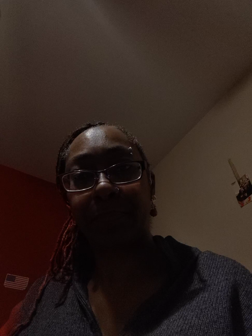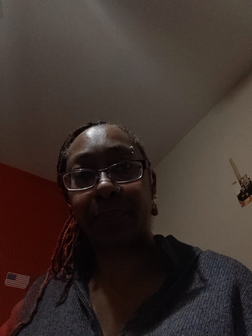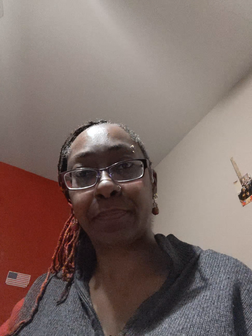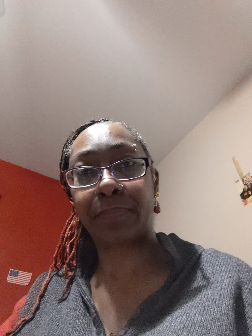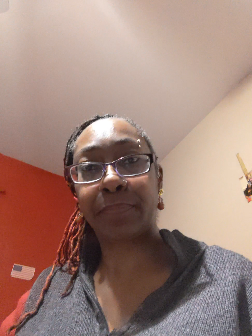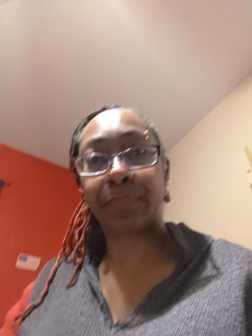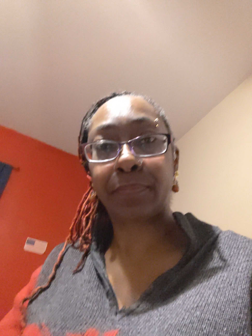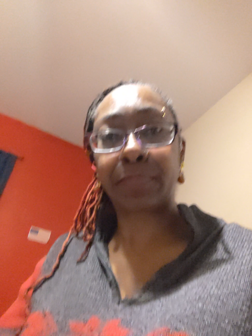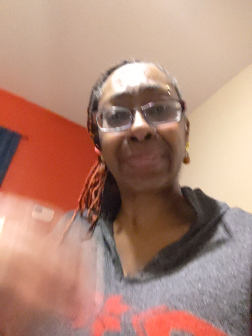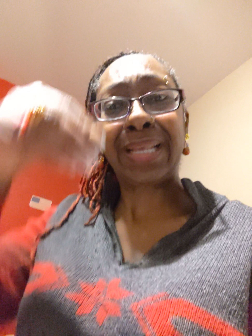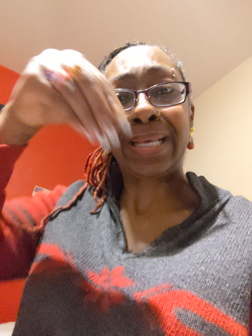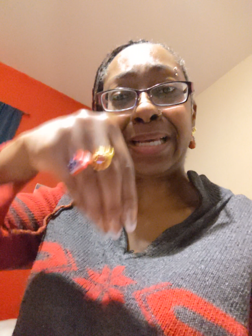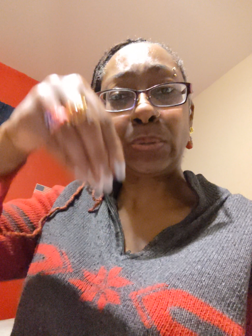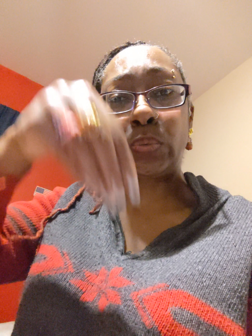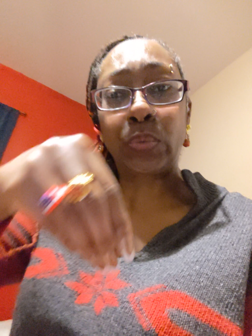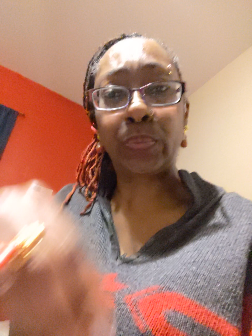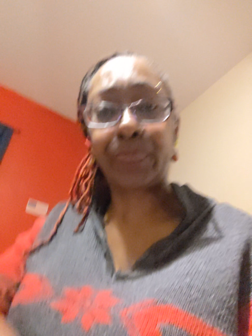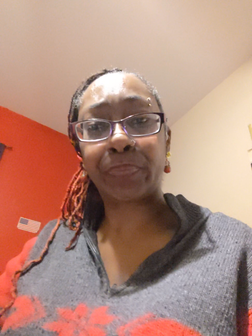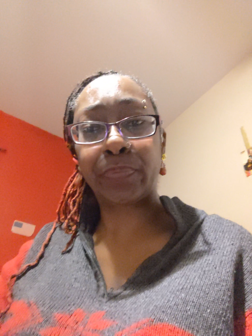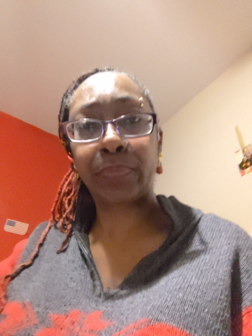into